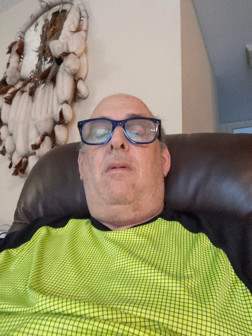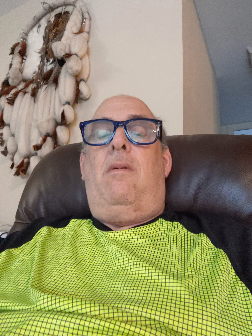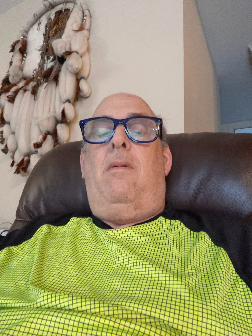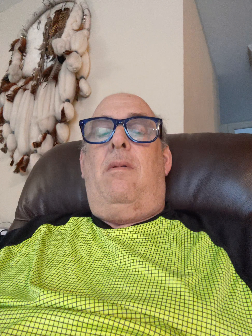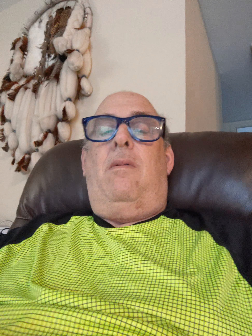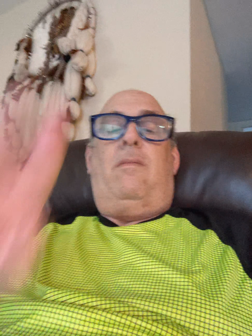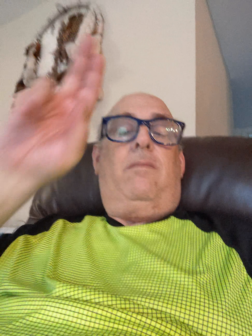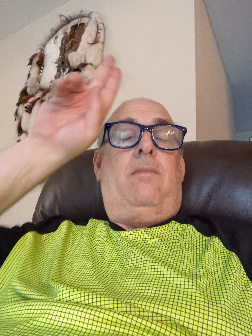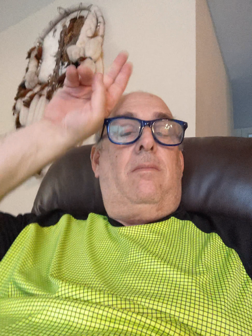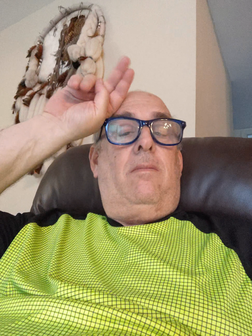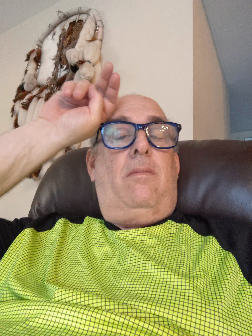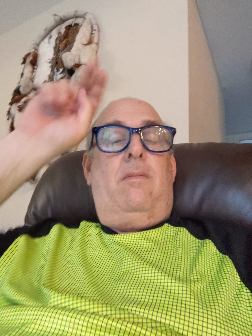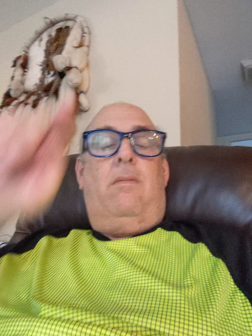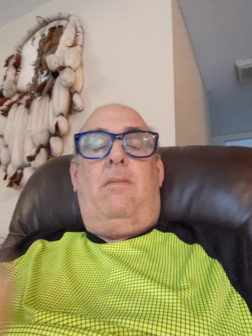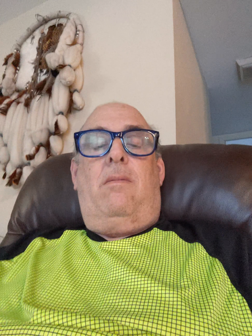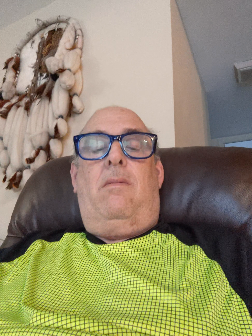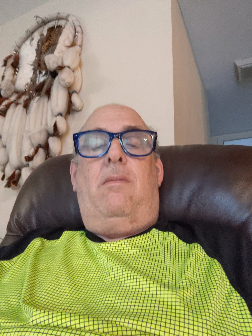horse